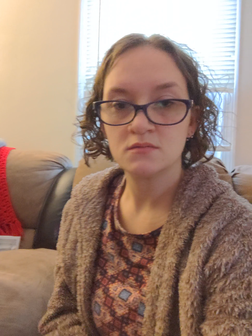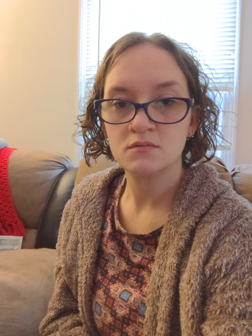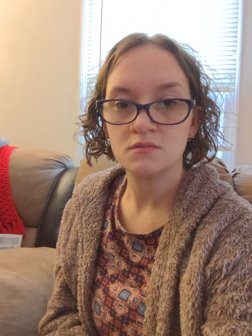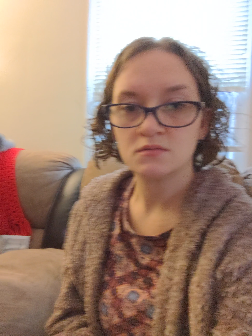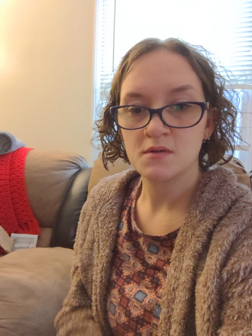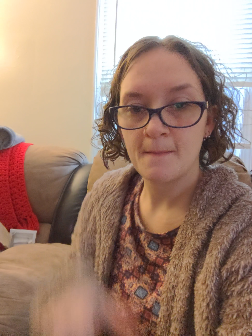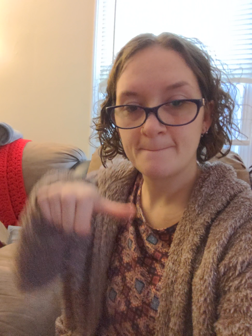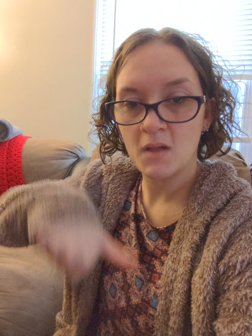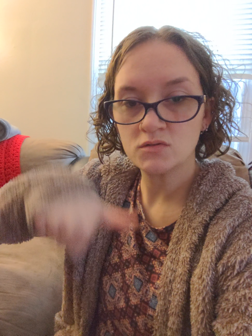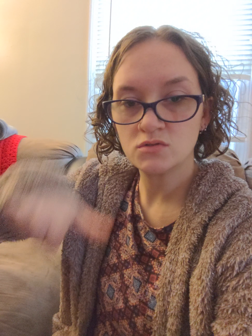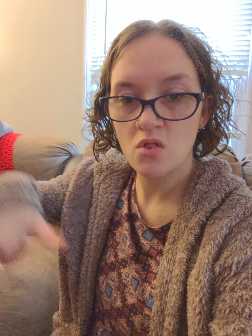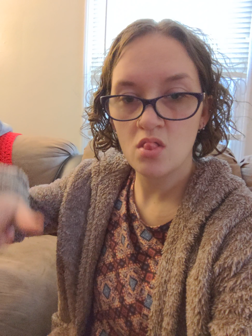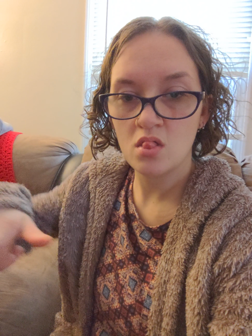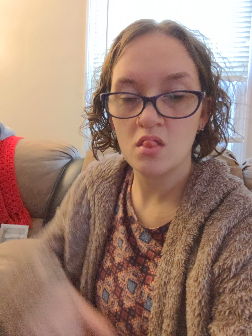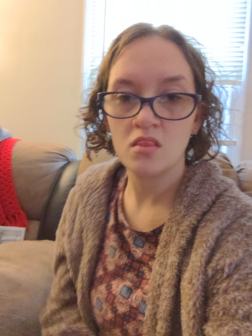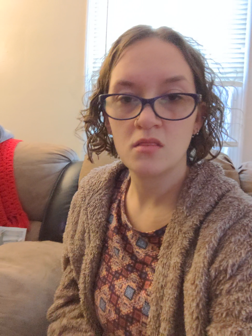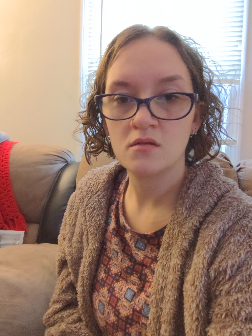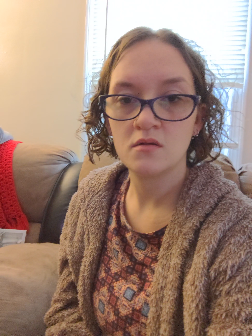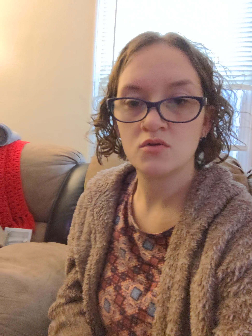puzzle